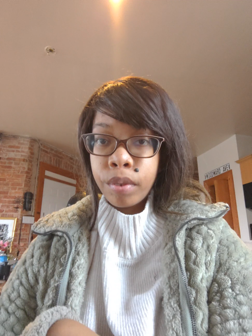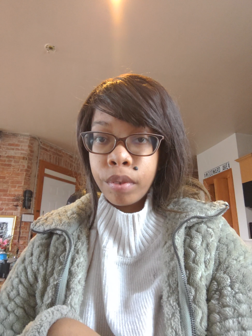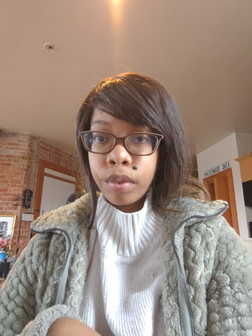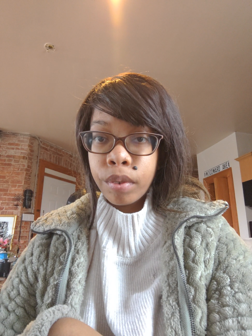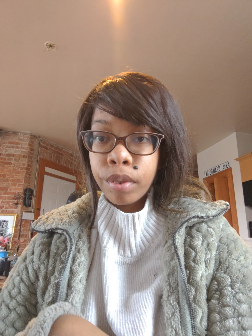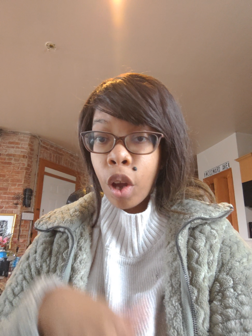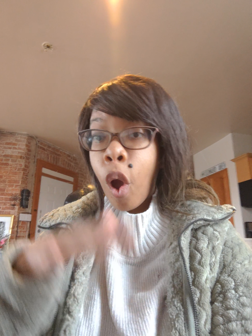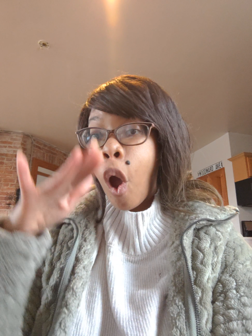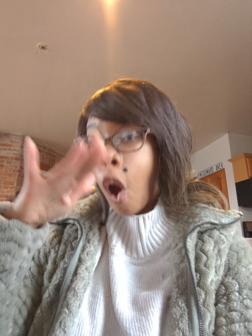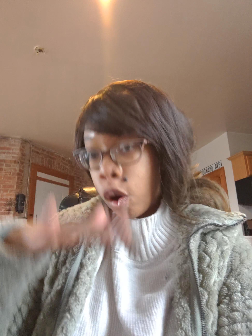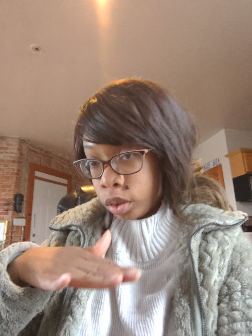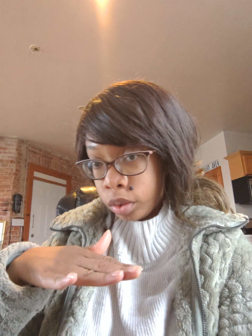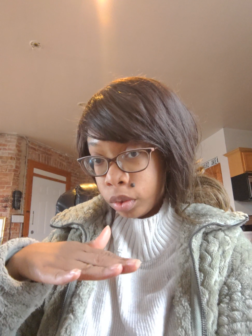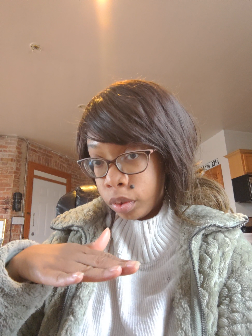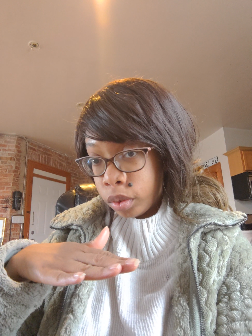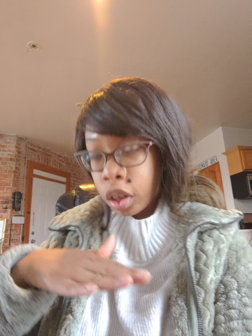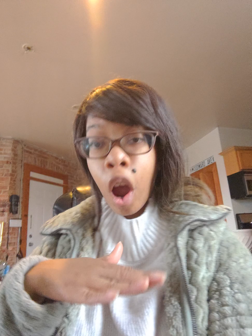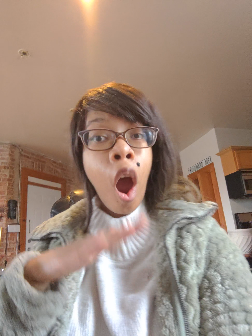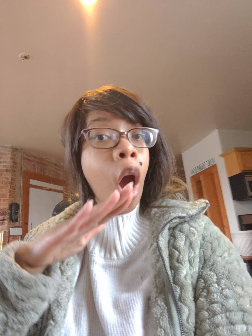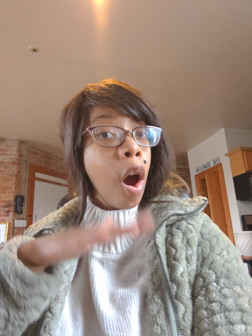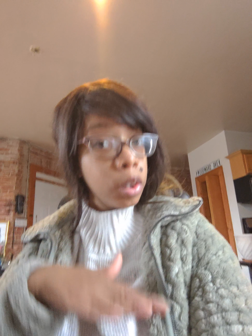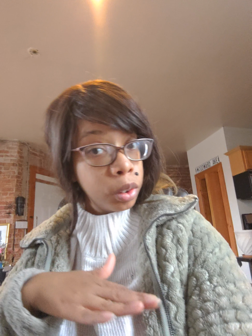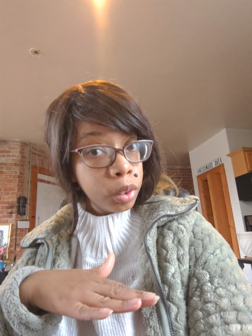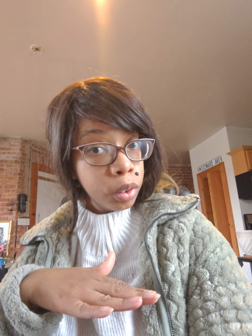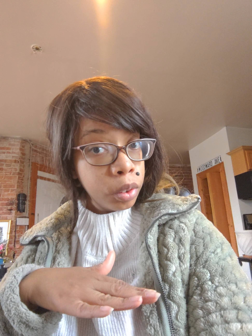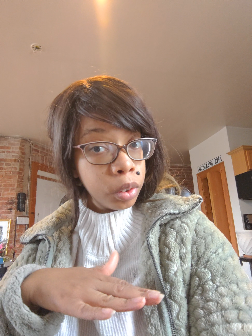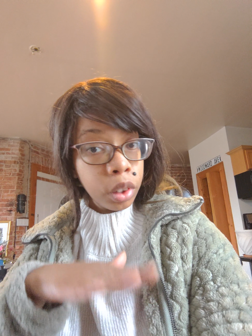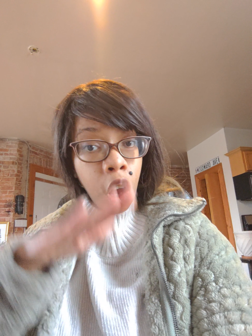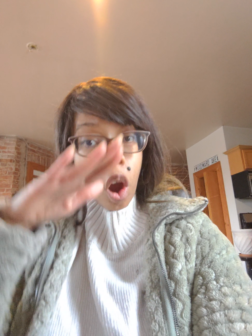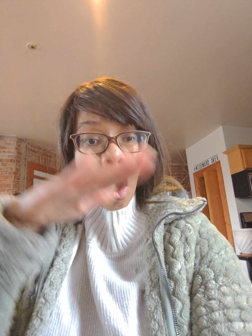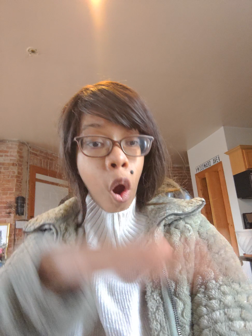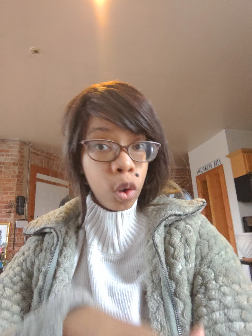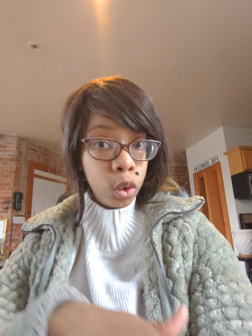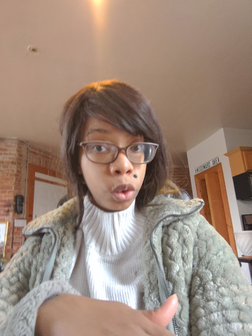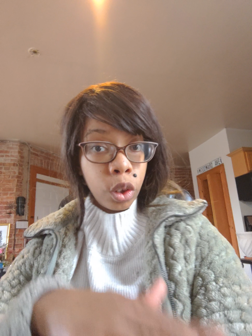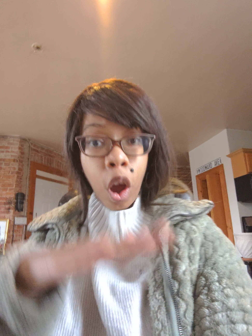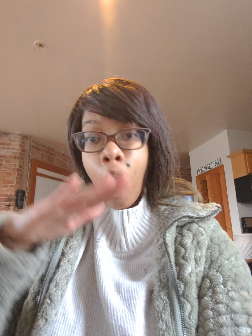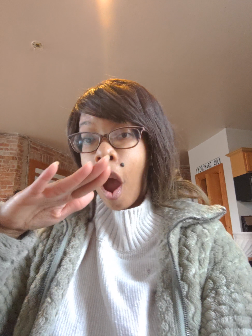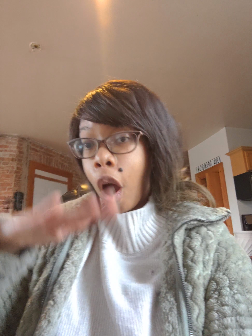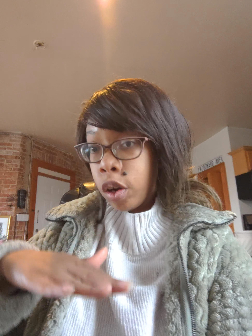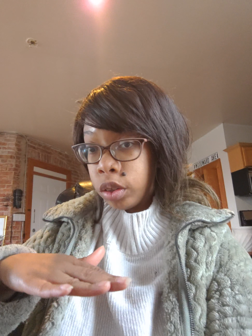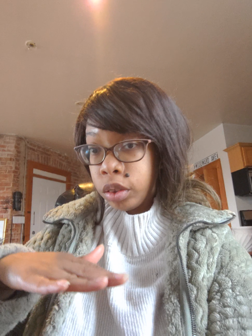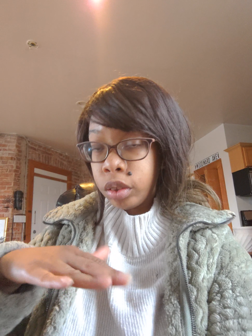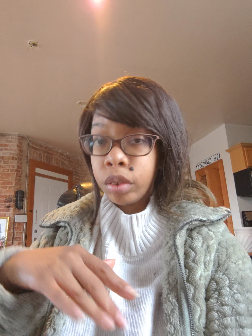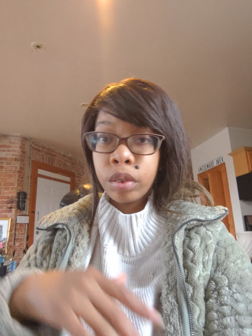on